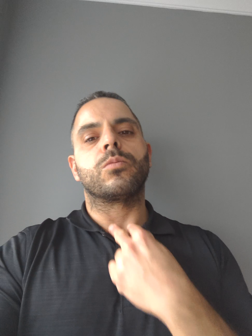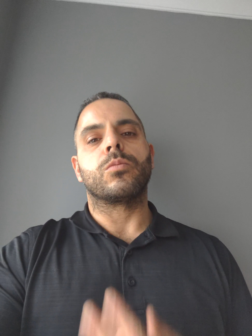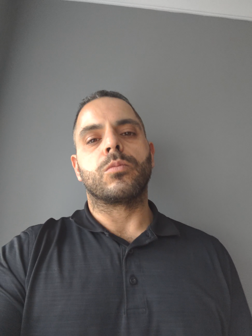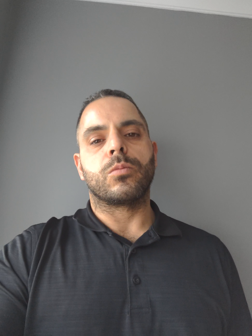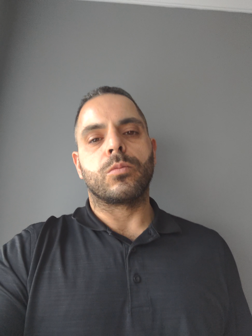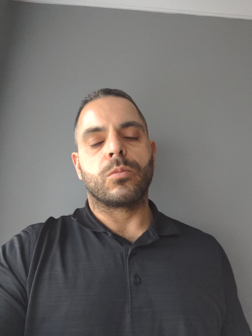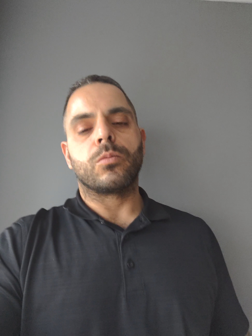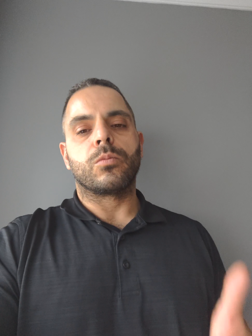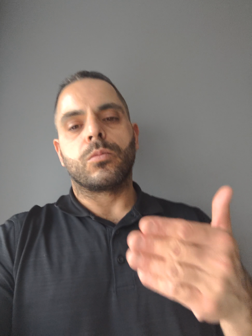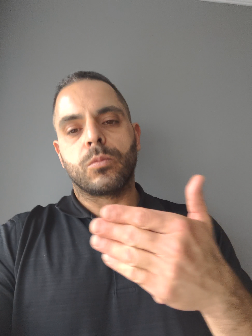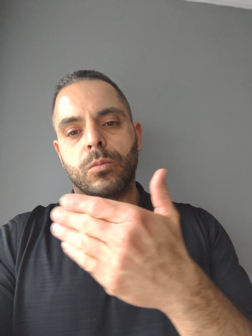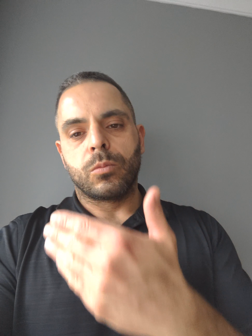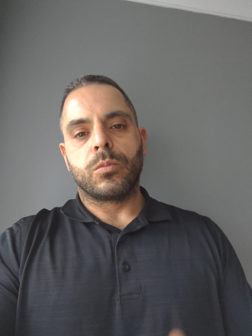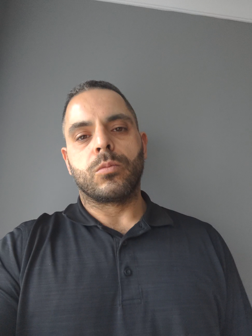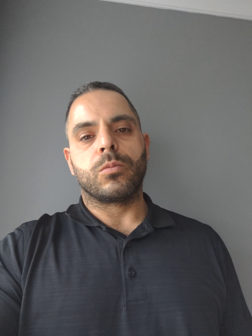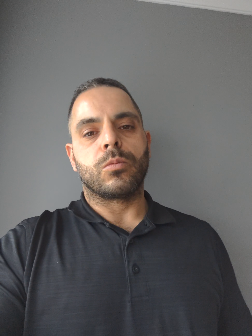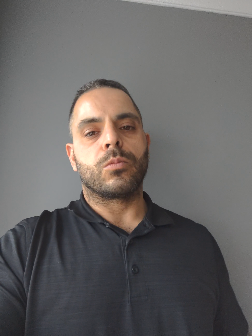fish